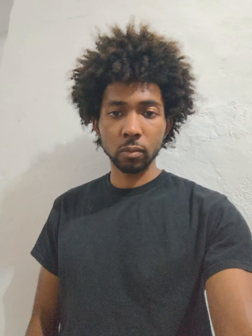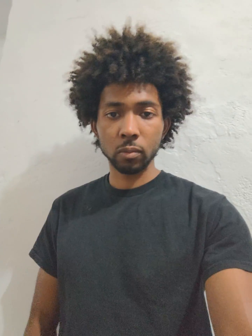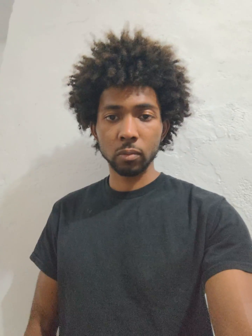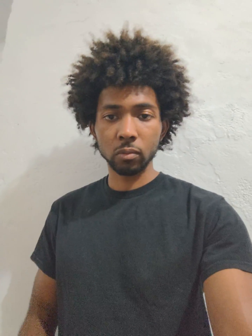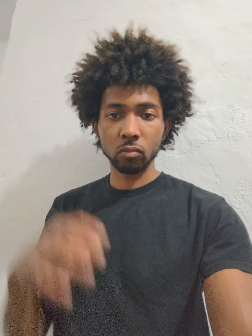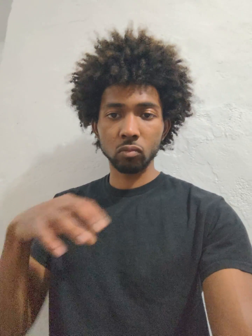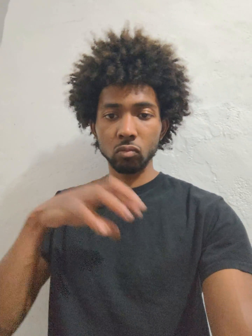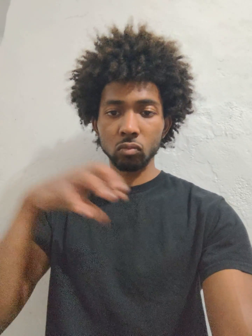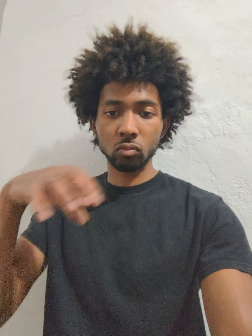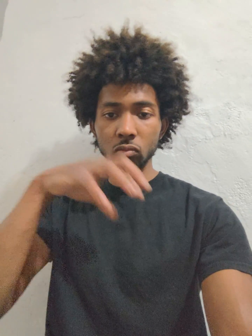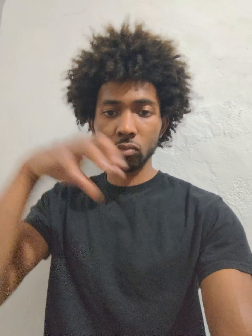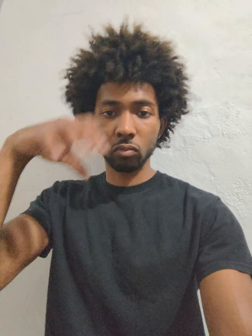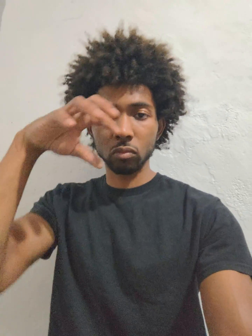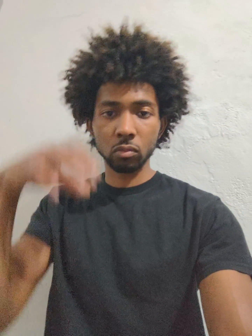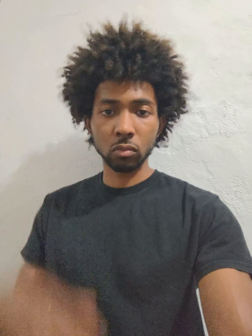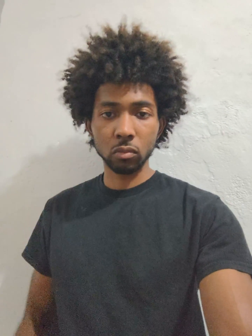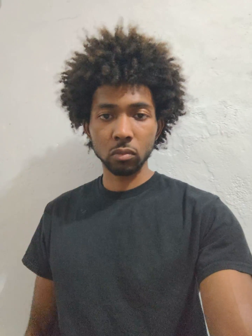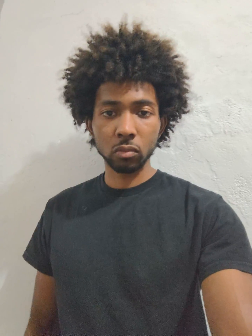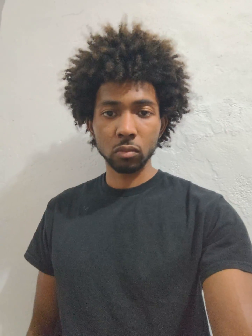block